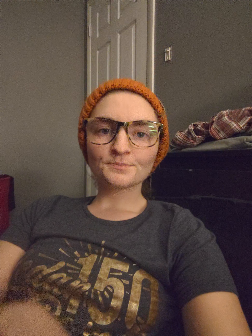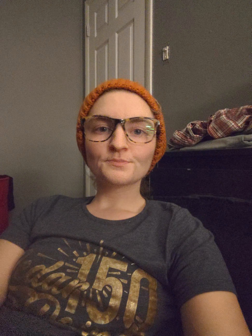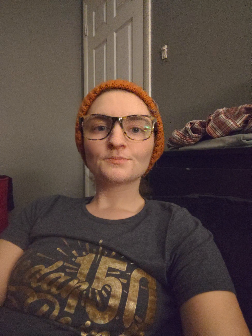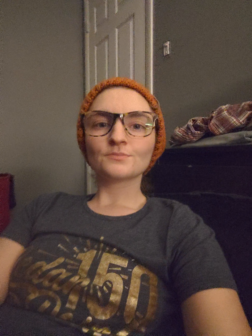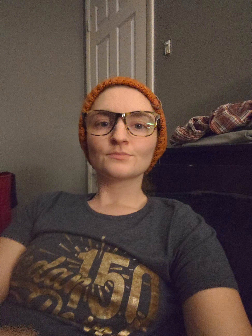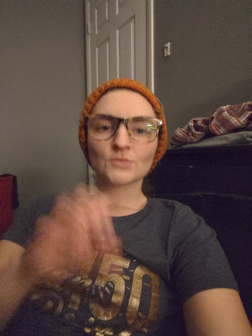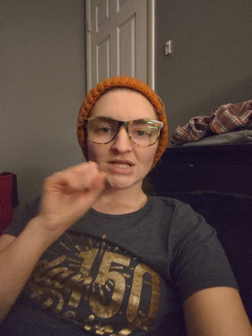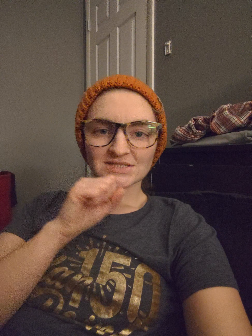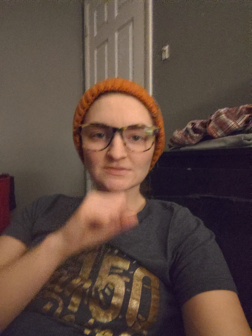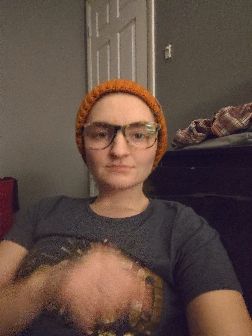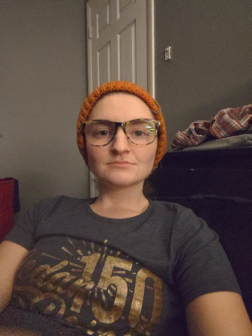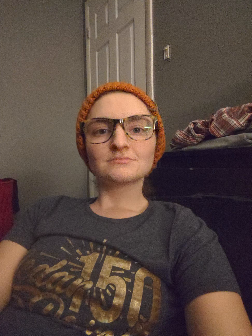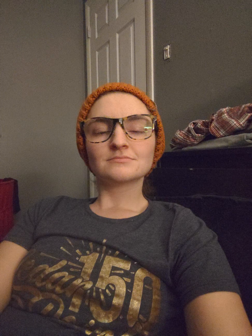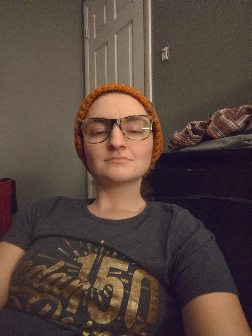carrot